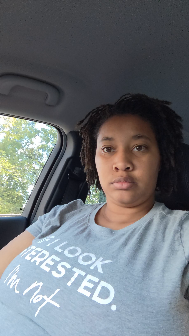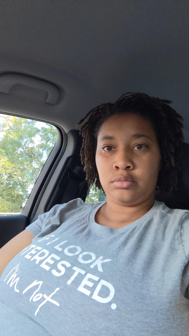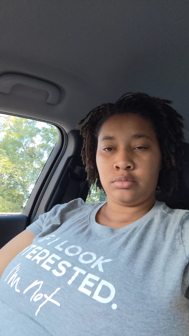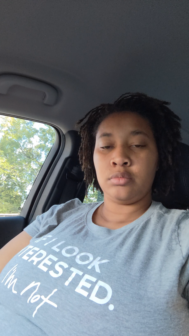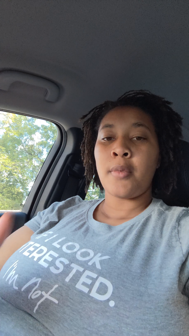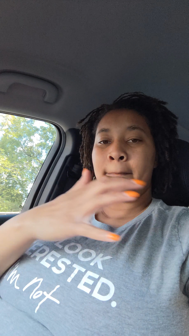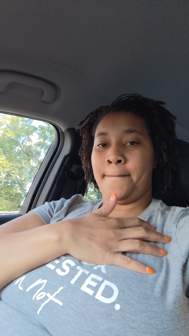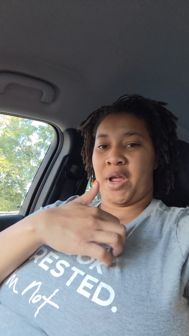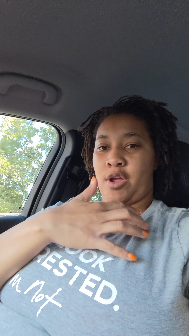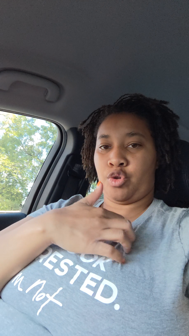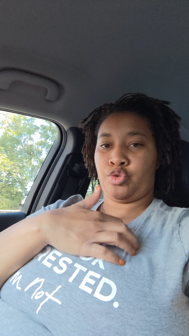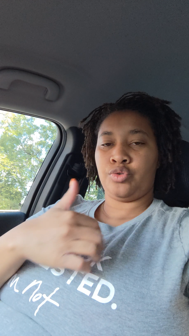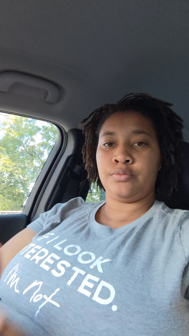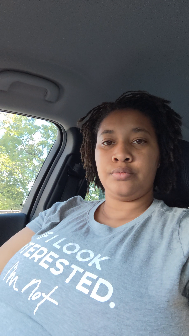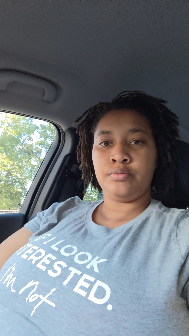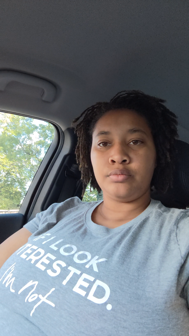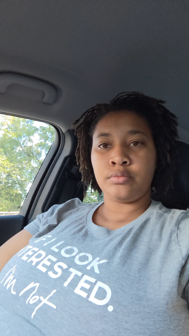bear